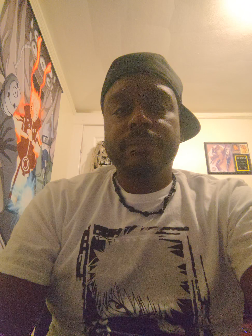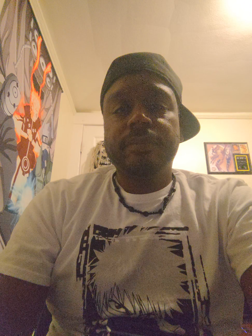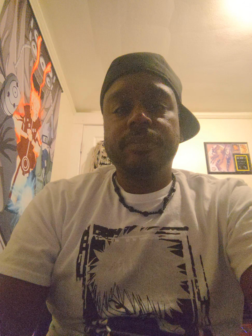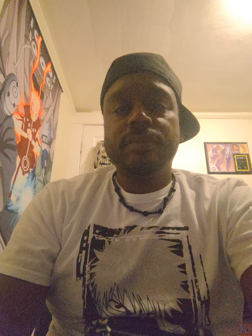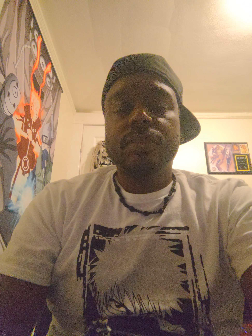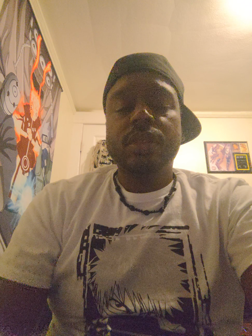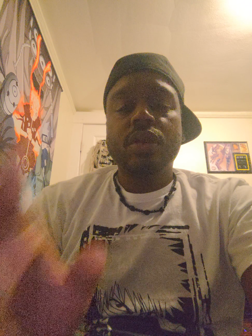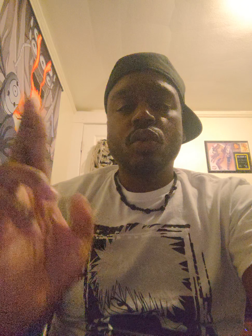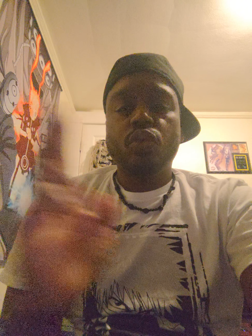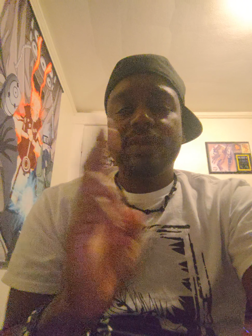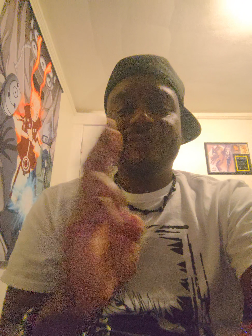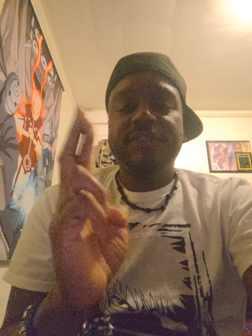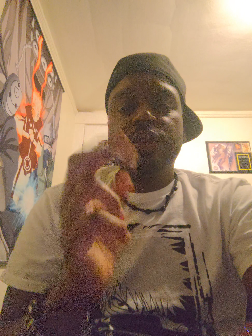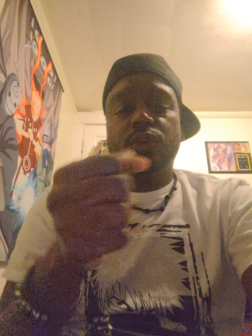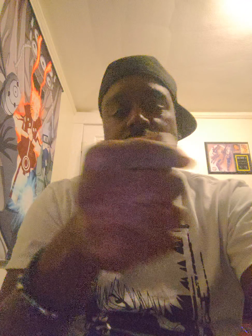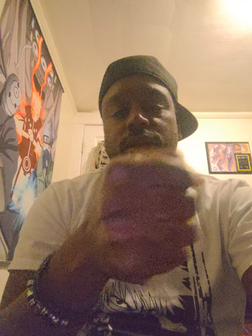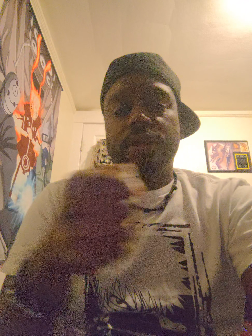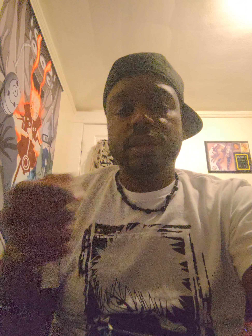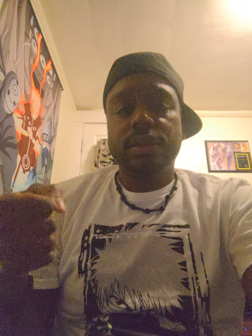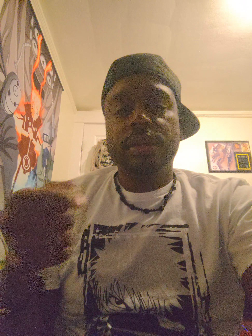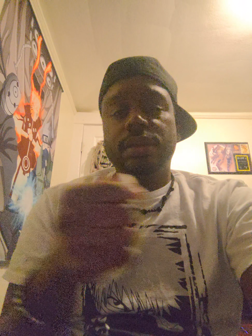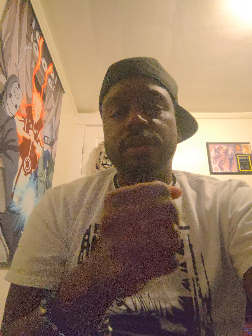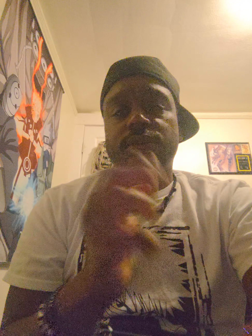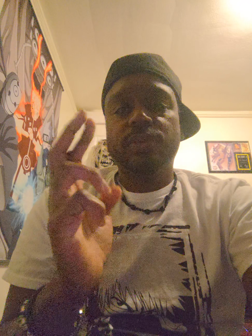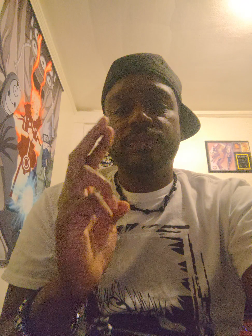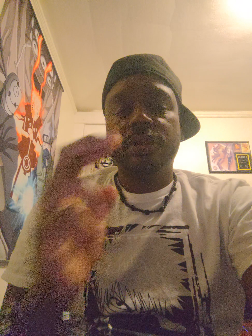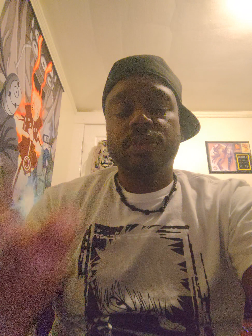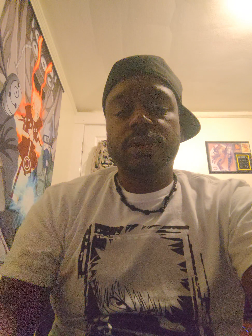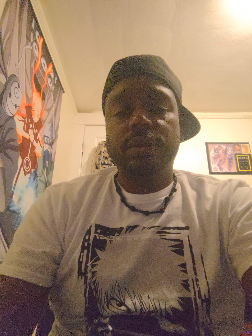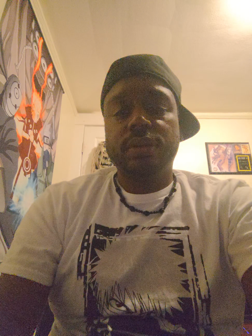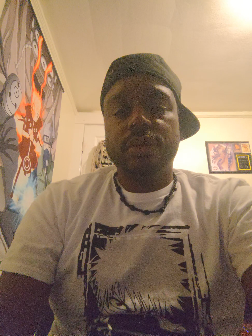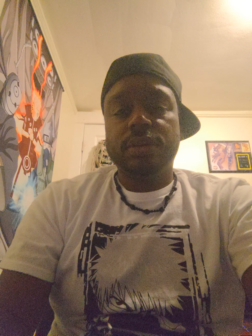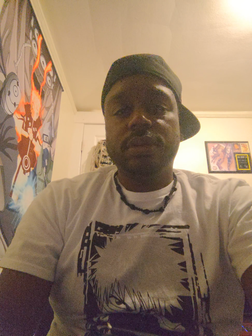refrigerator